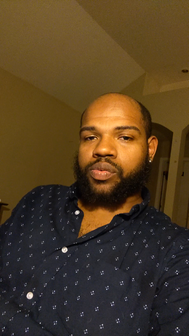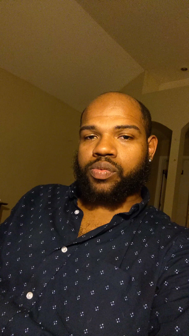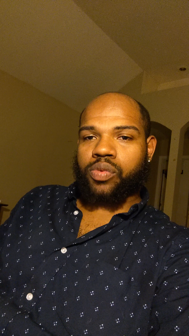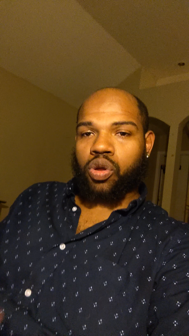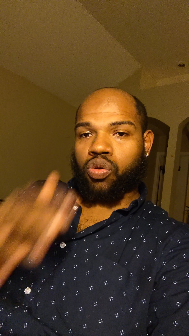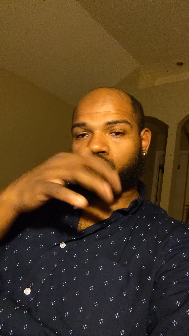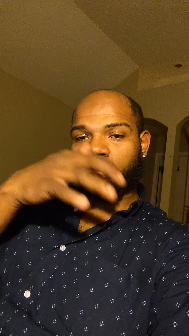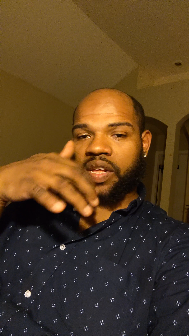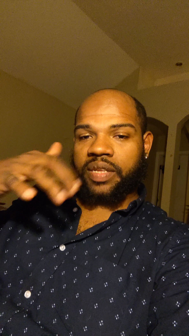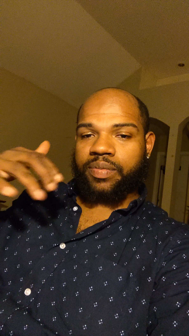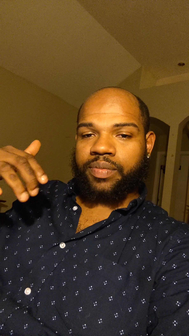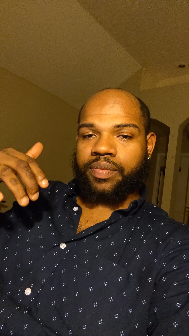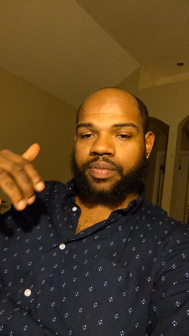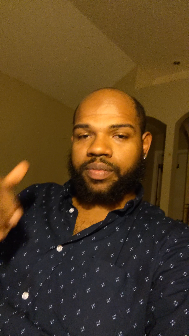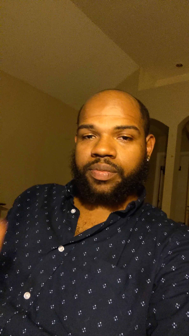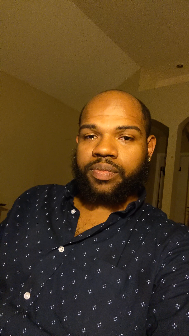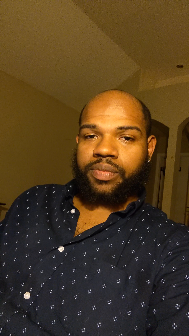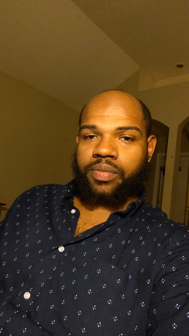grapes